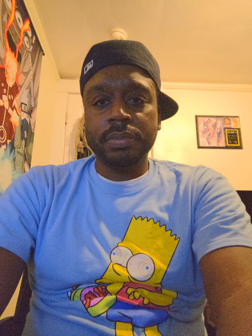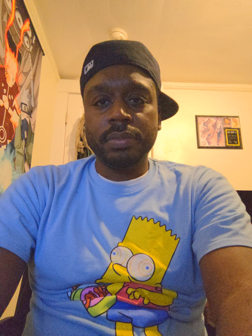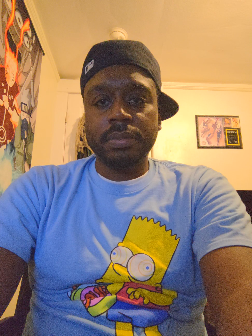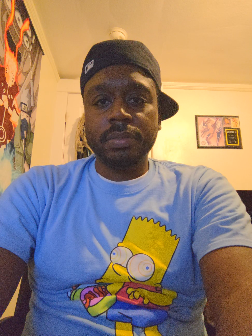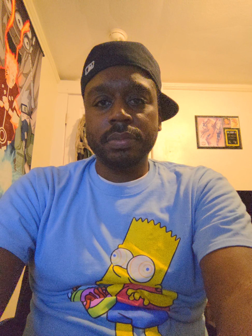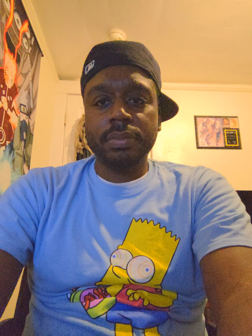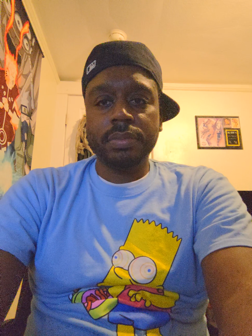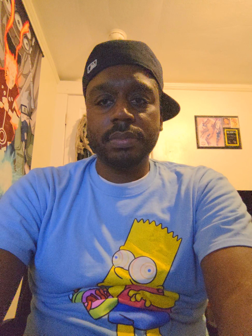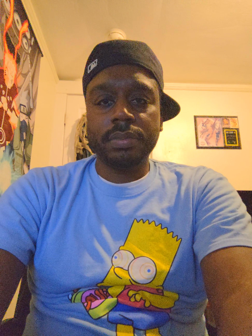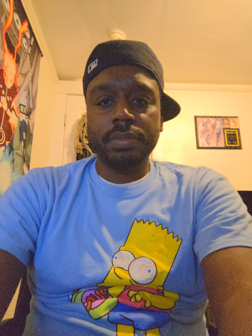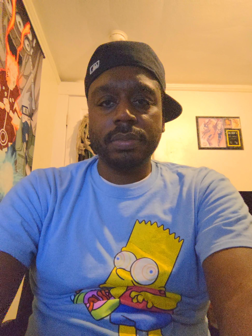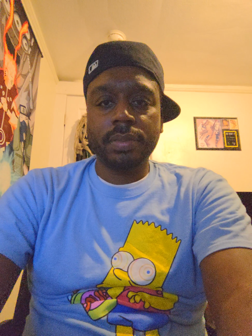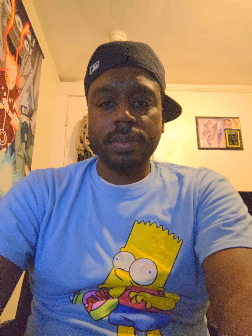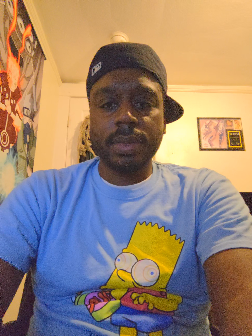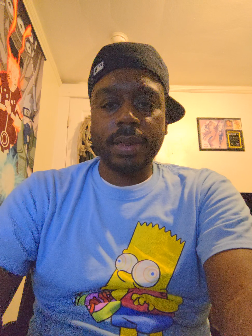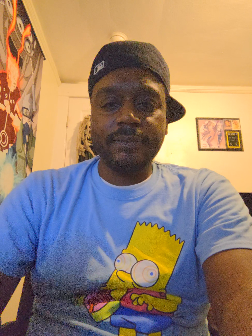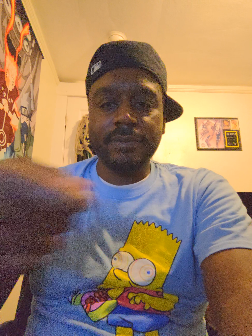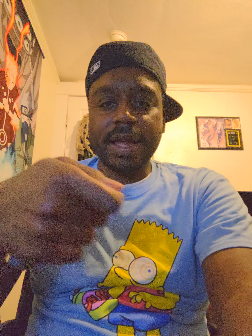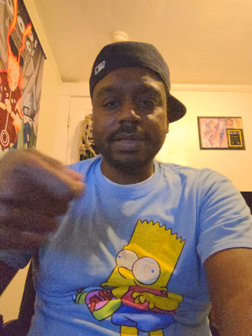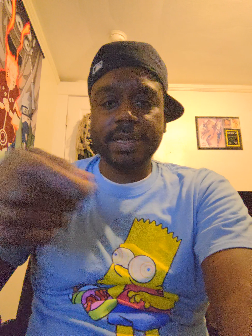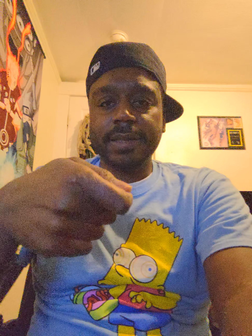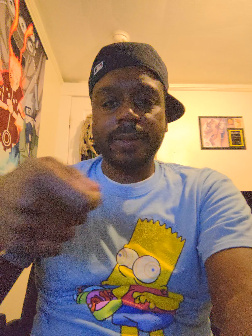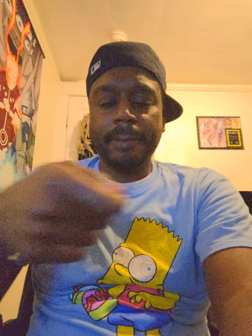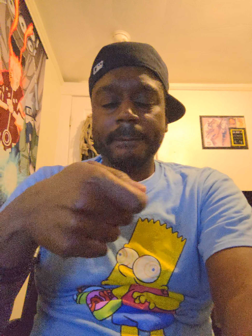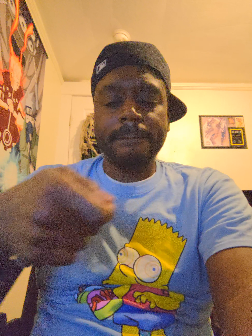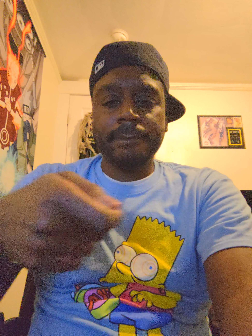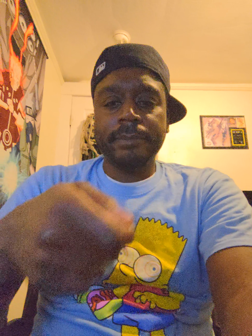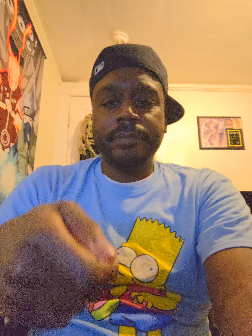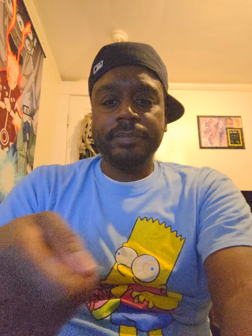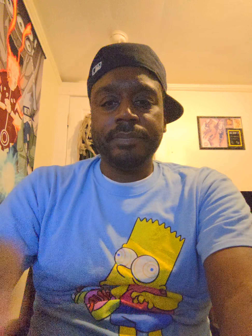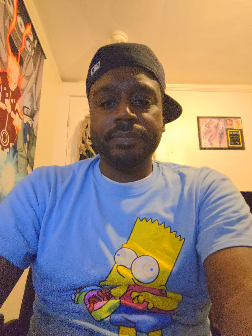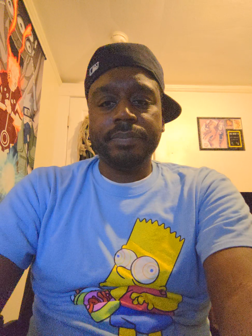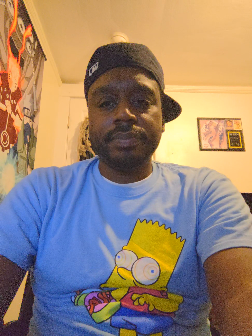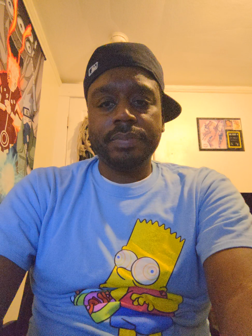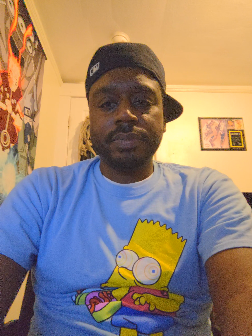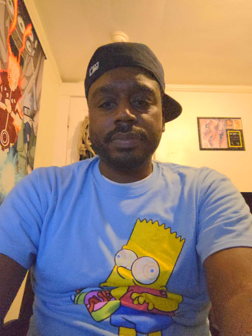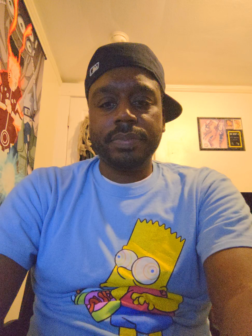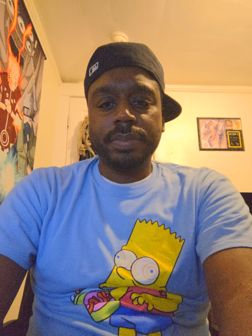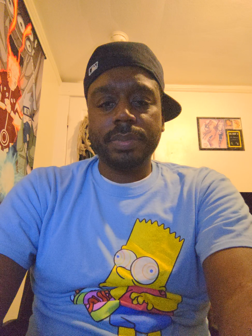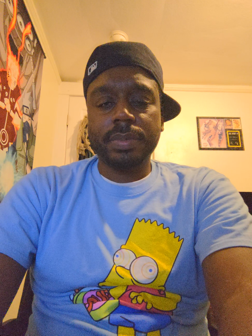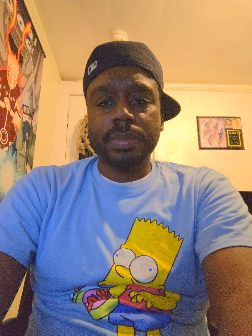vacuum